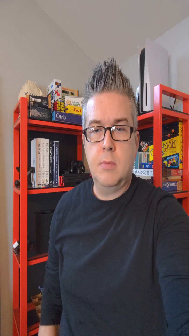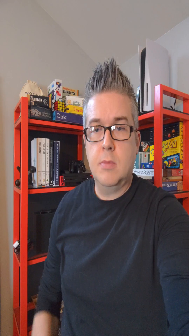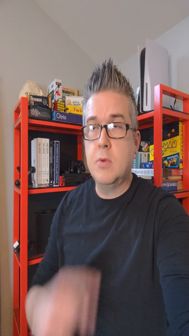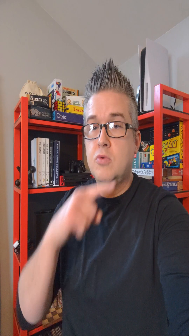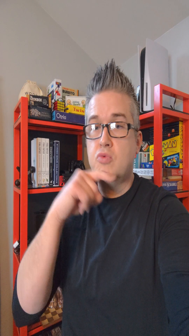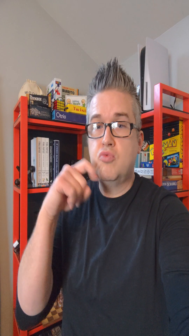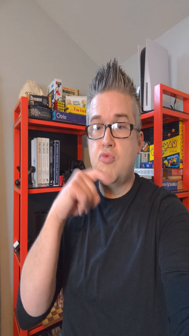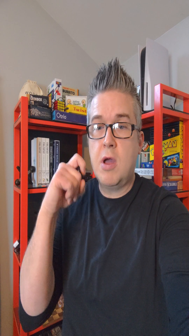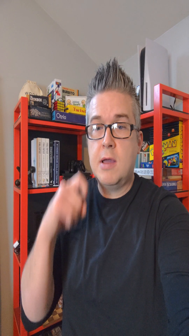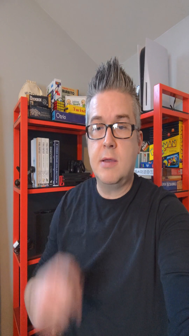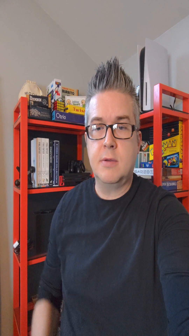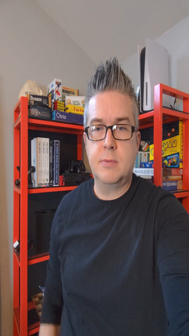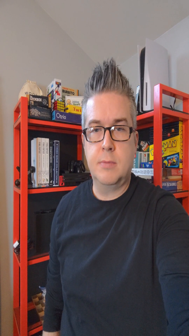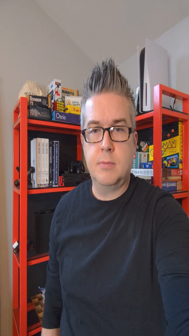dryer